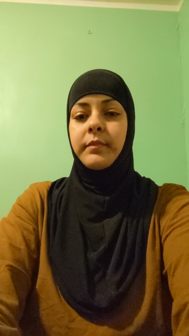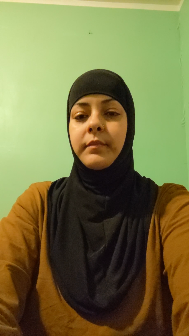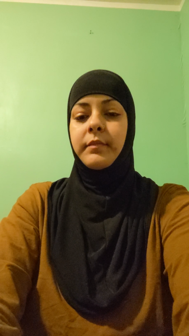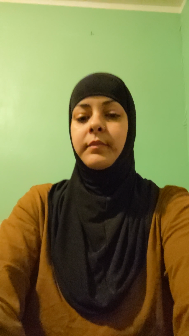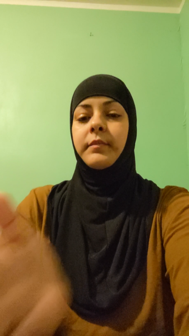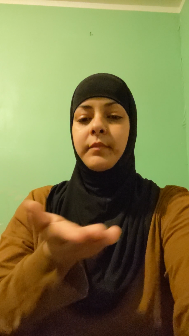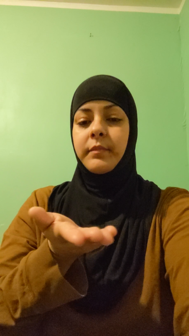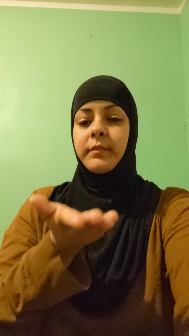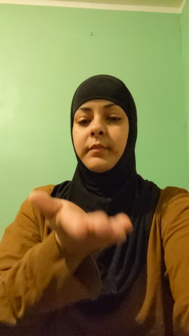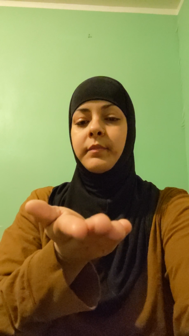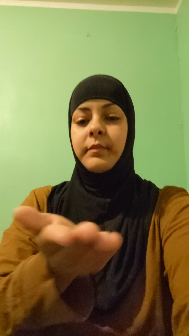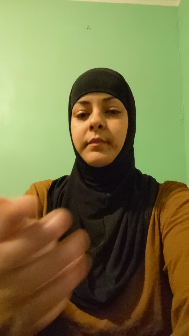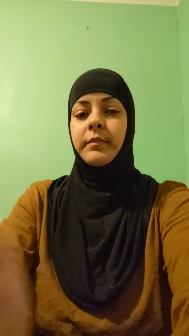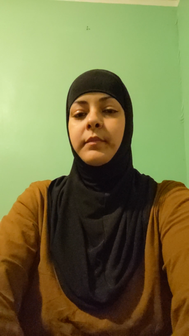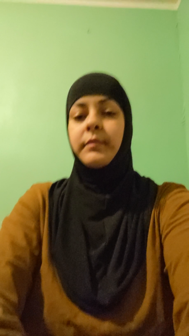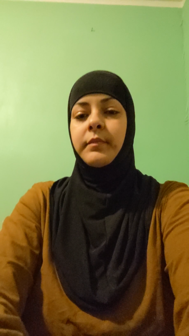oven